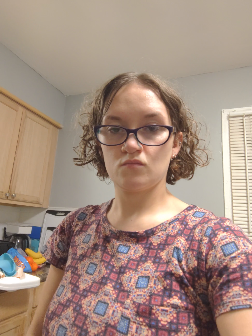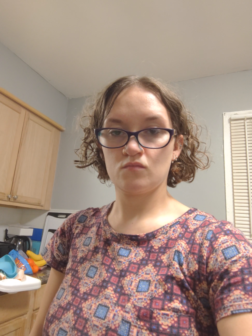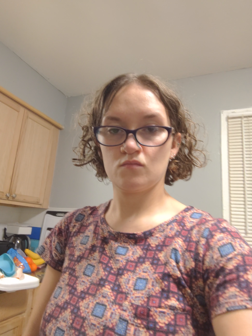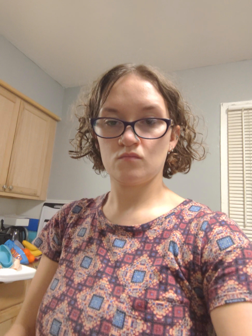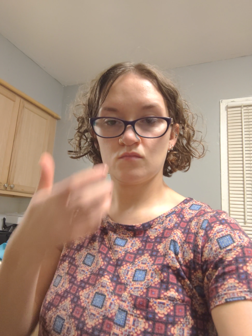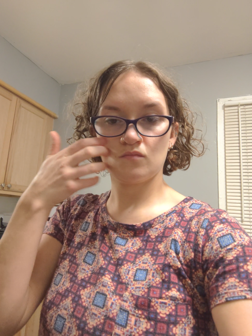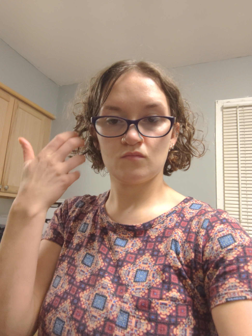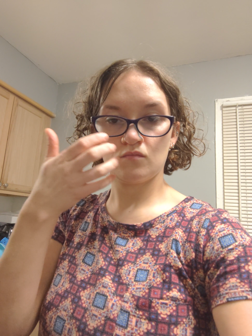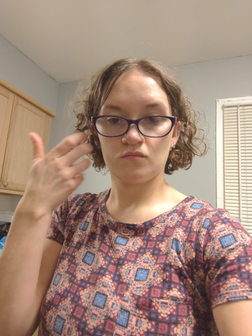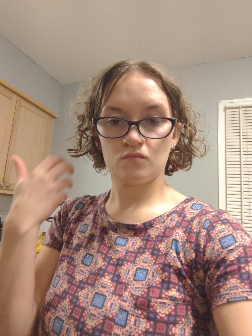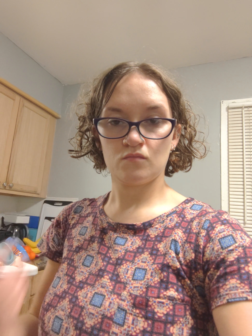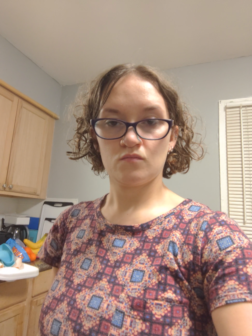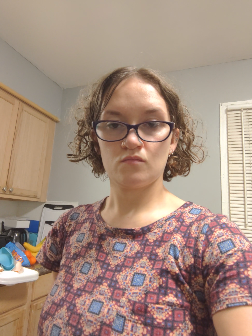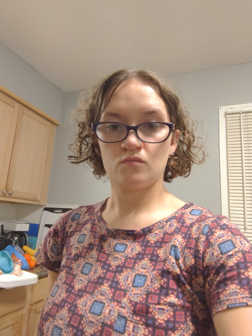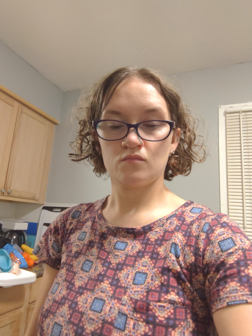tiger